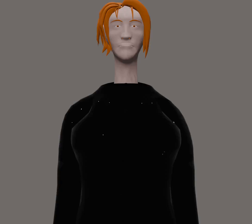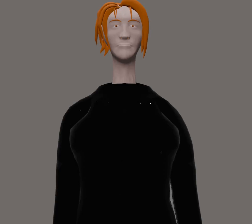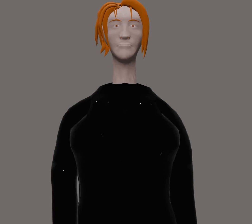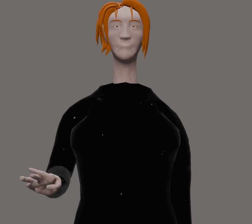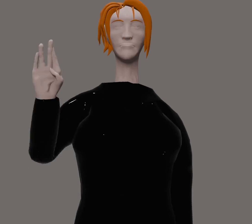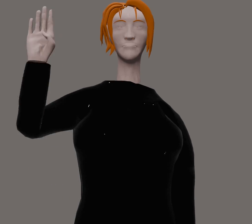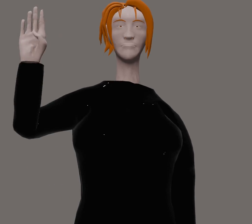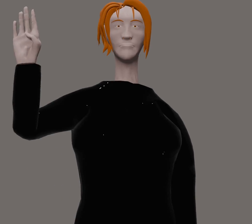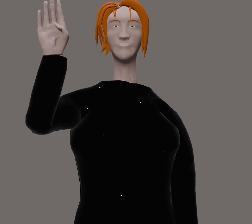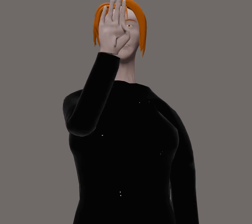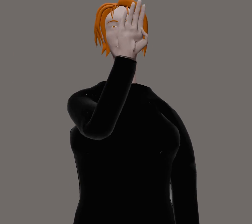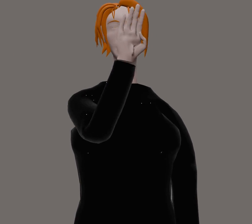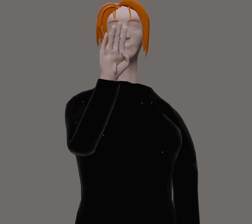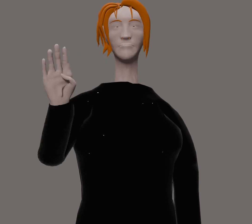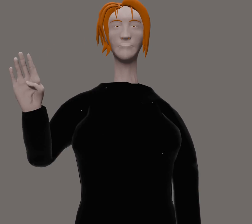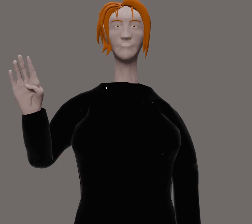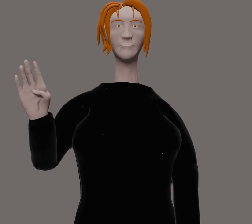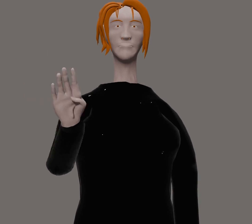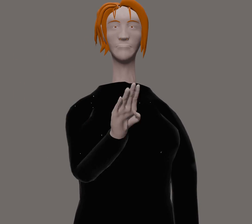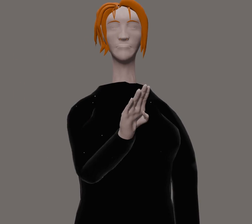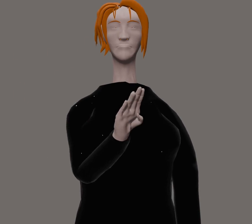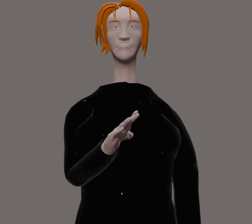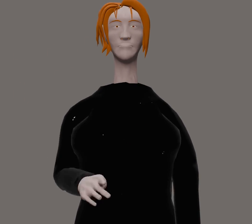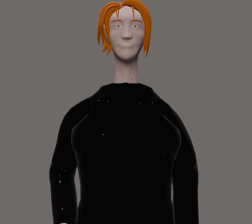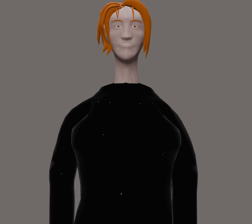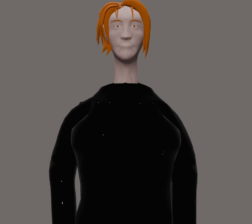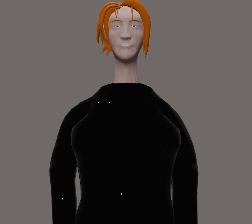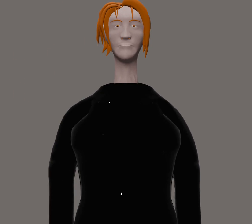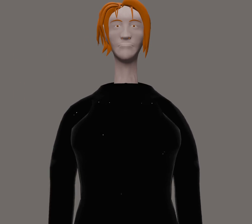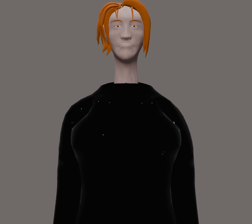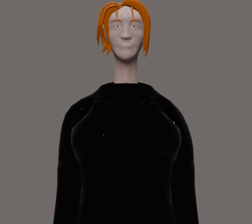Belize